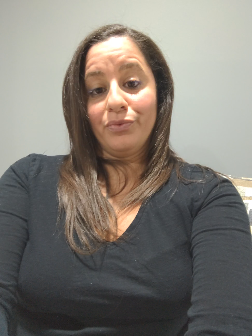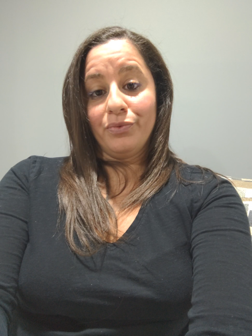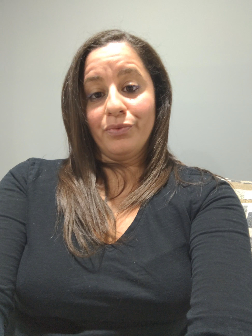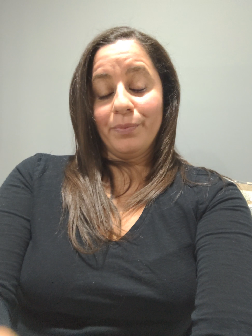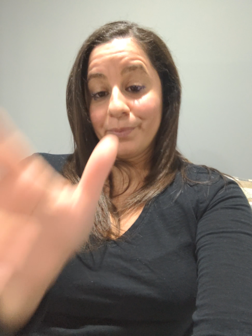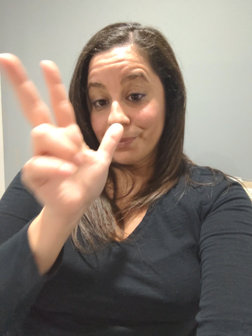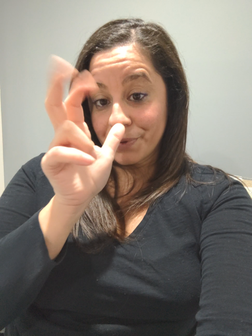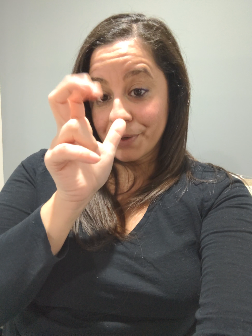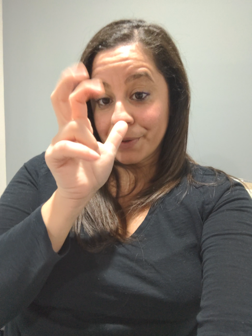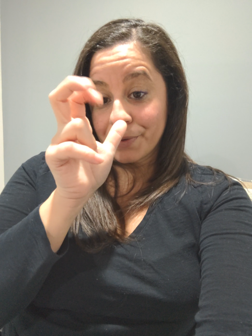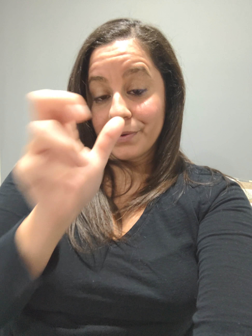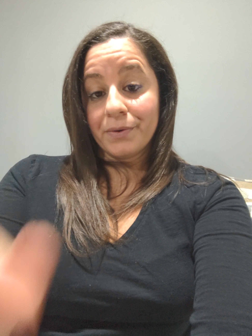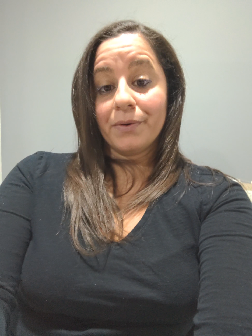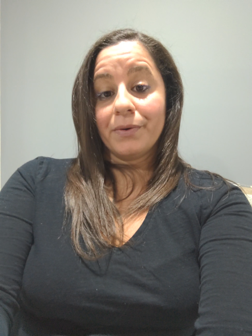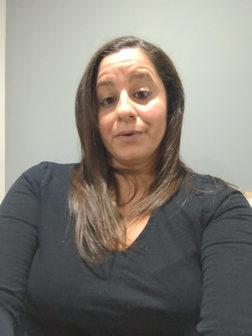bug